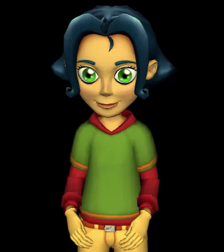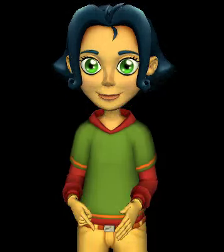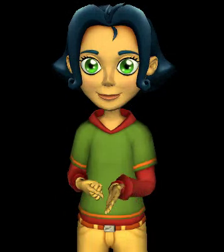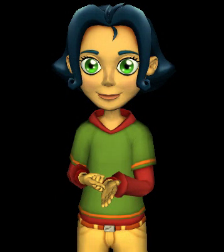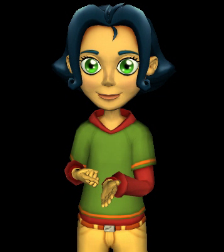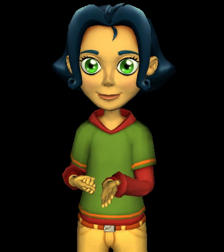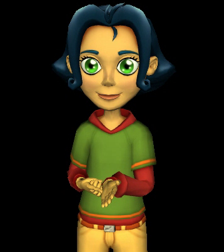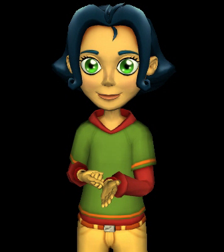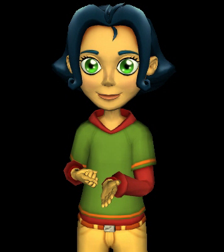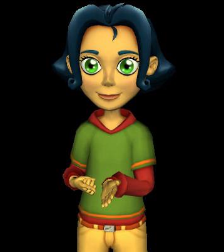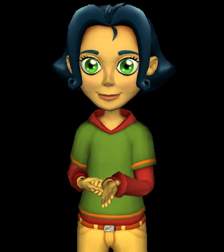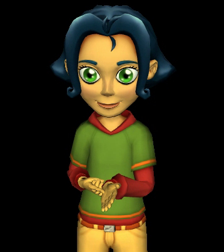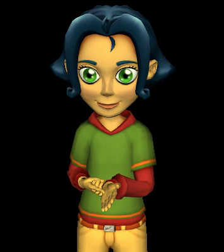يكرر